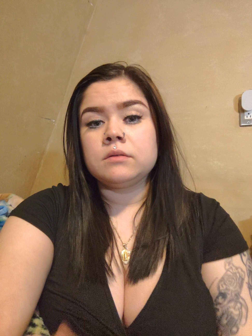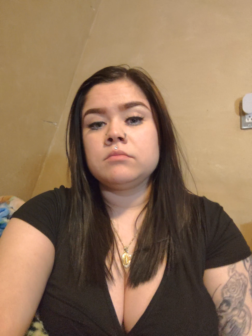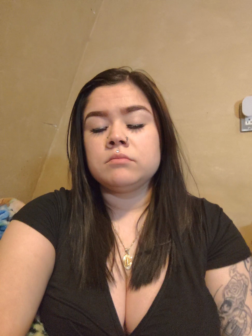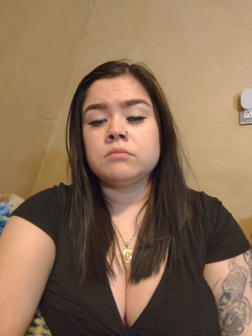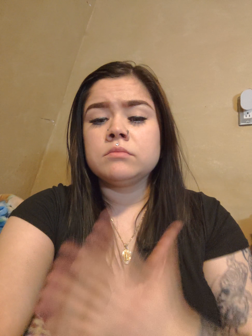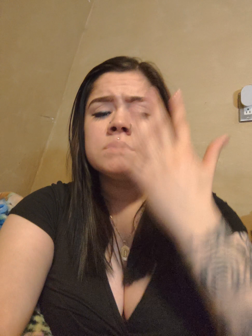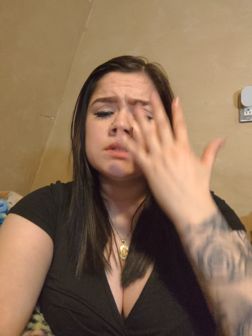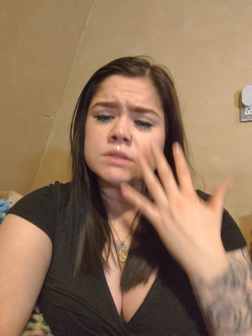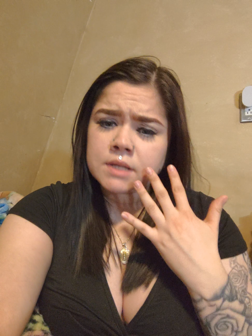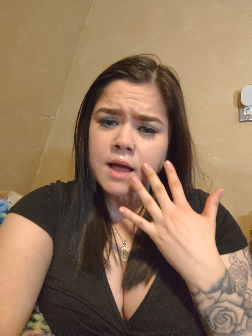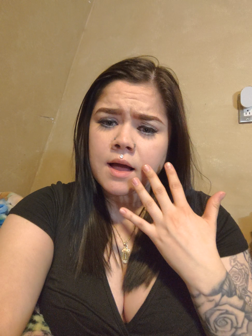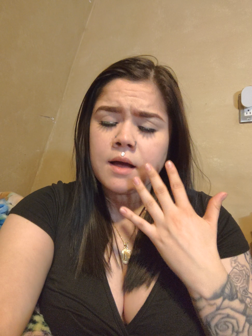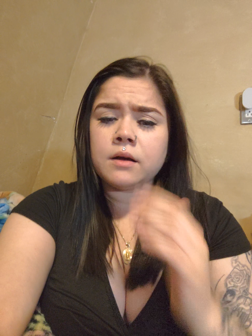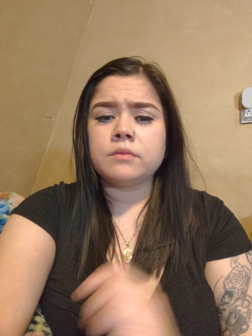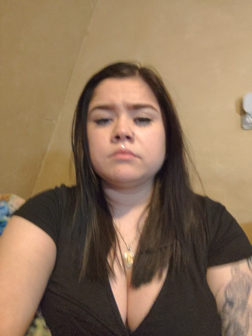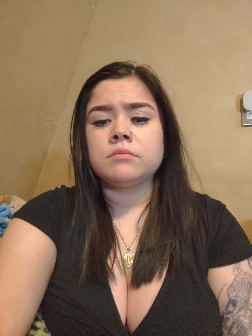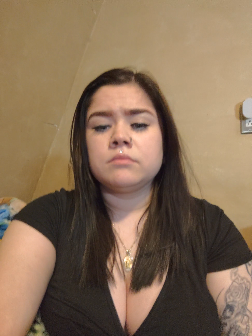sad